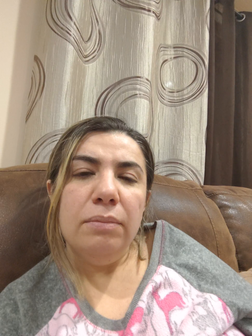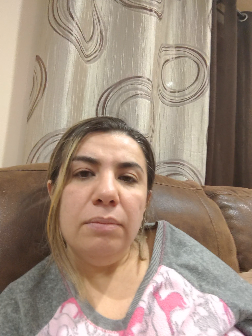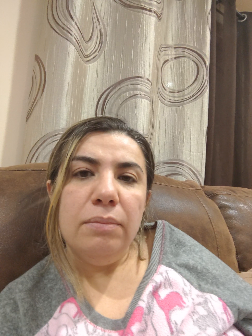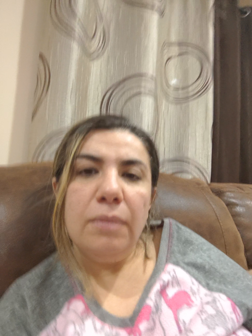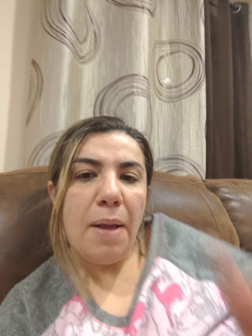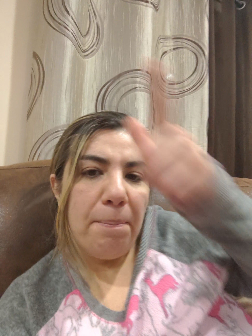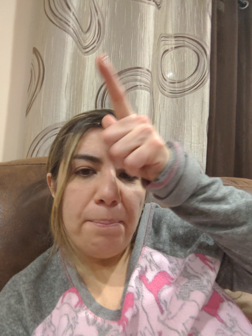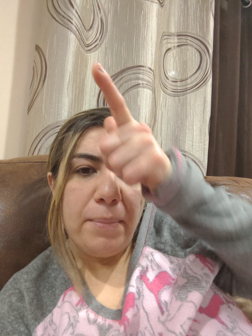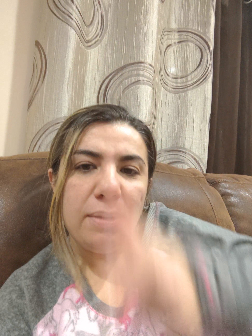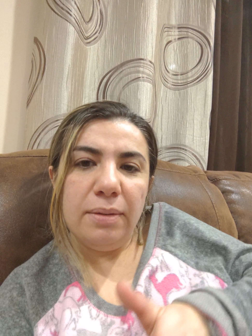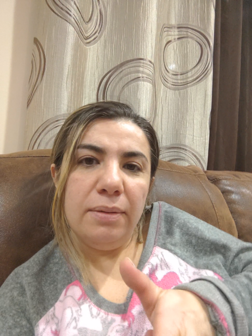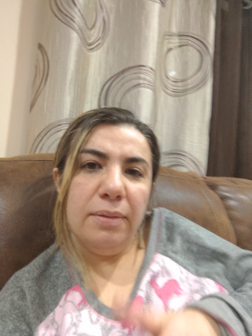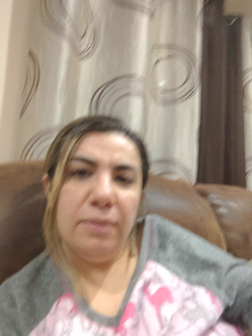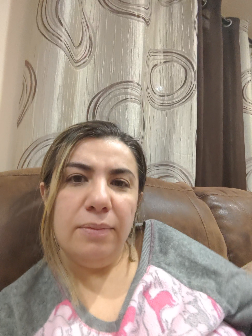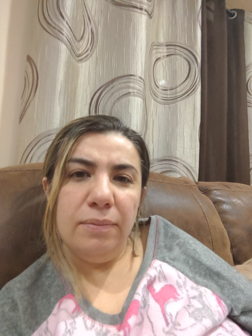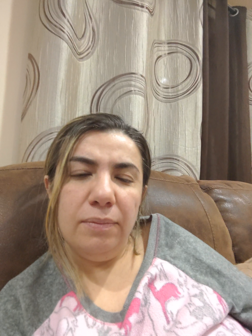brother